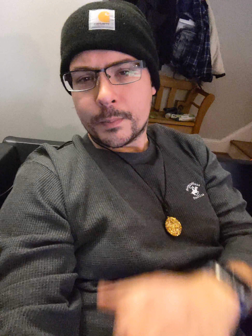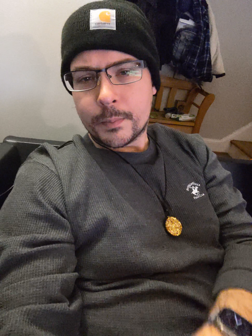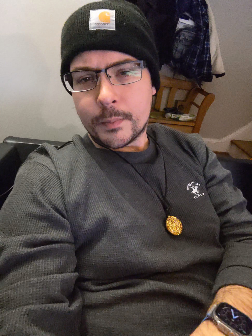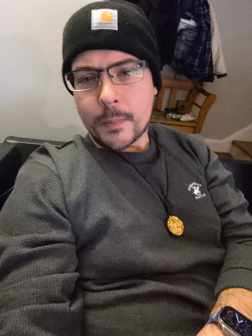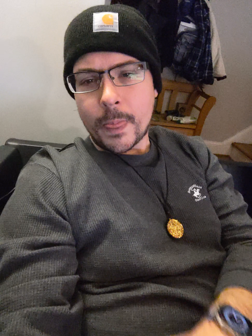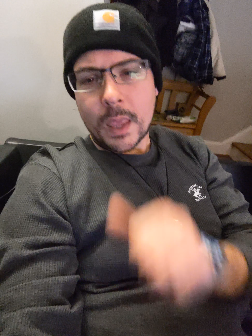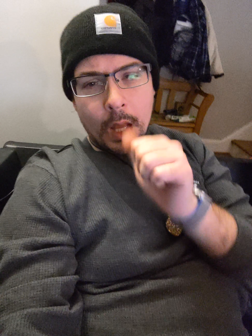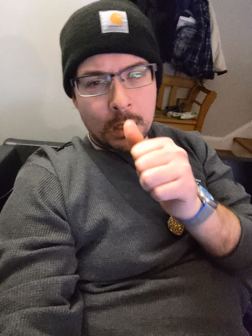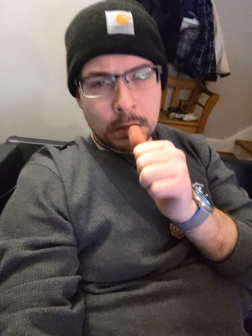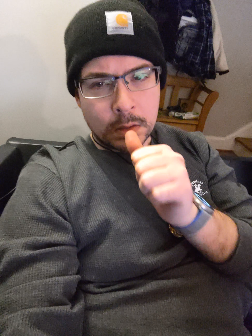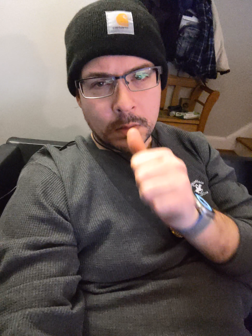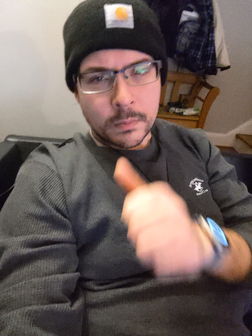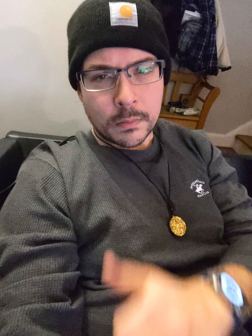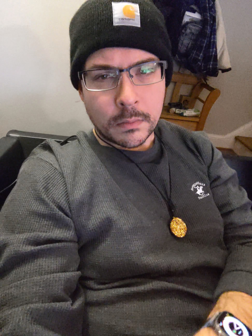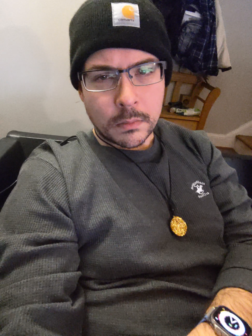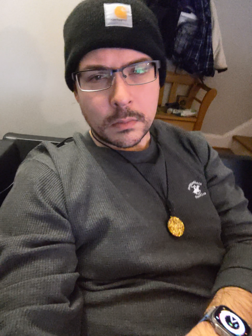nuts